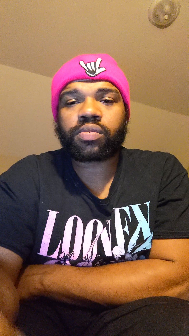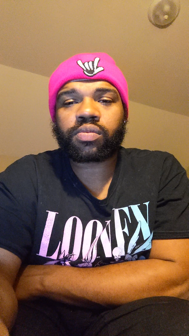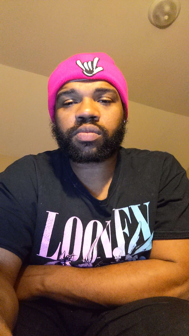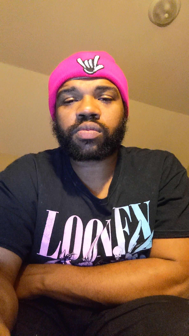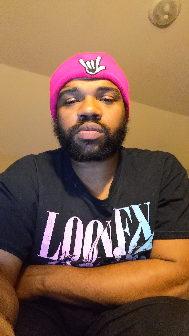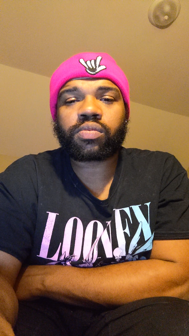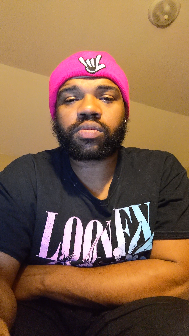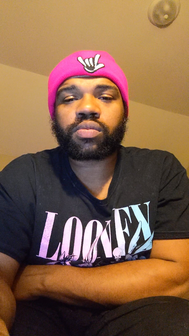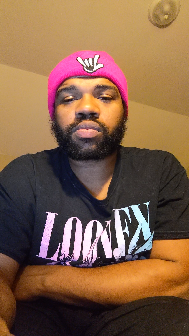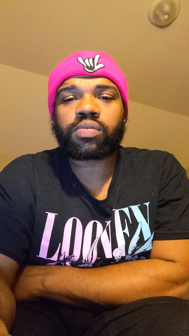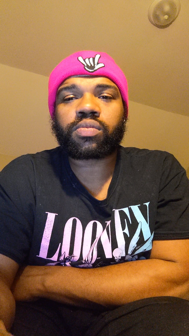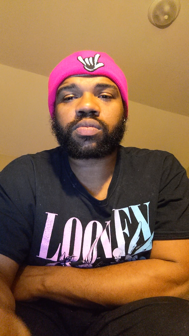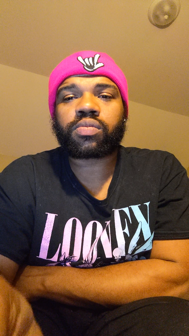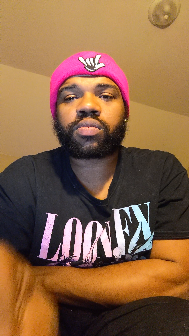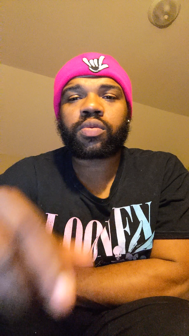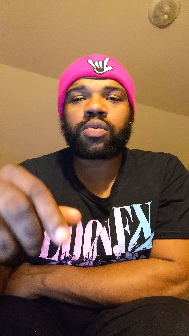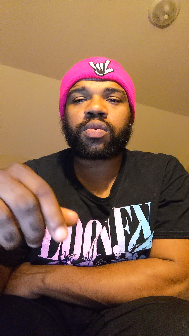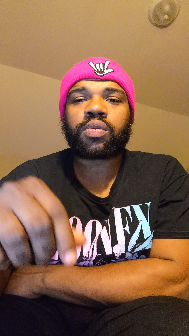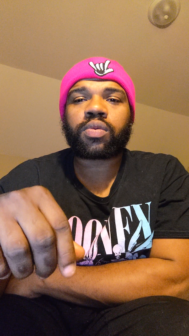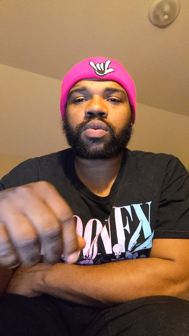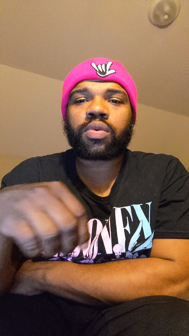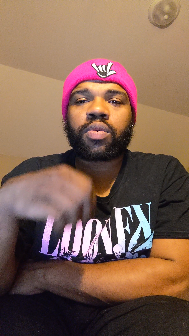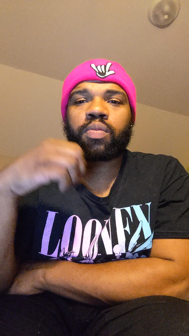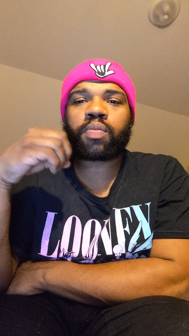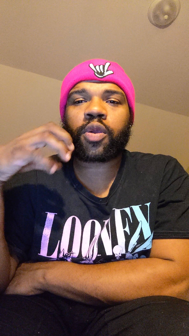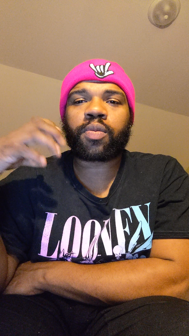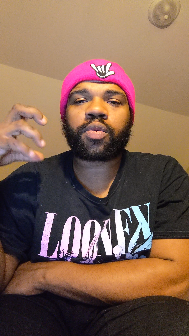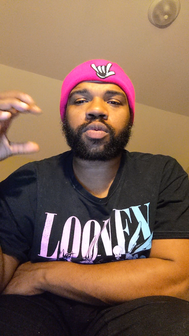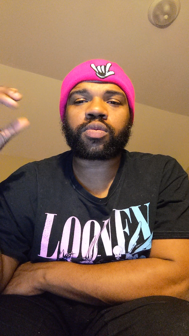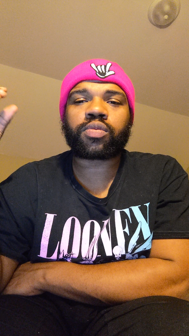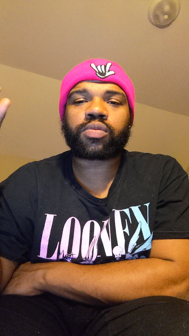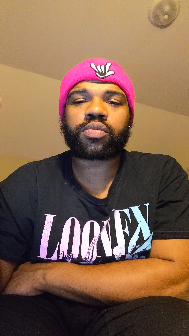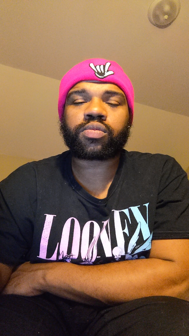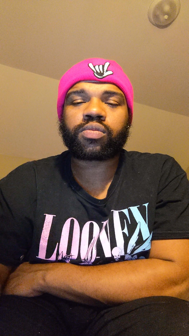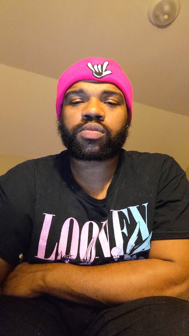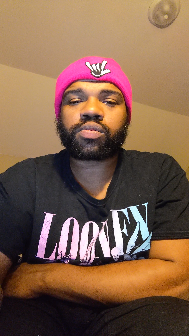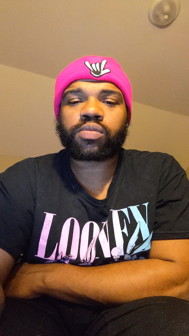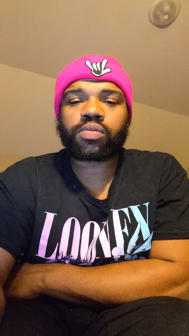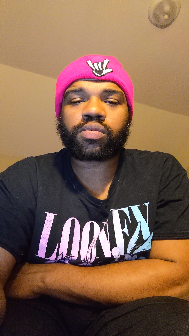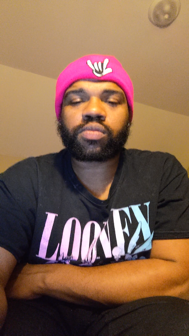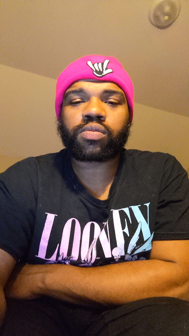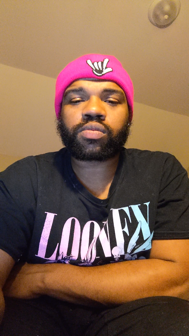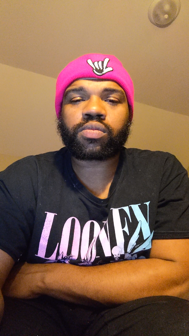bubbles